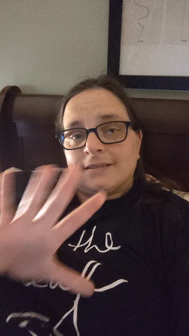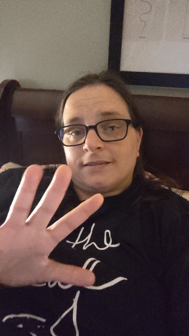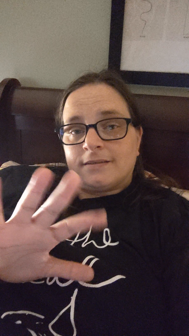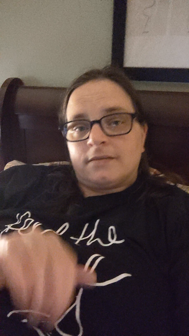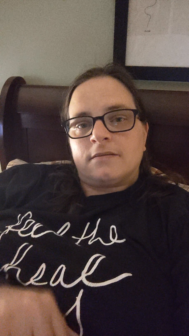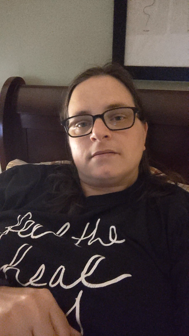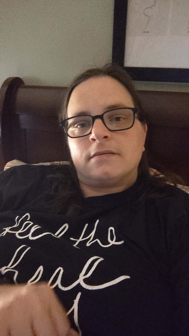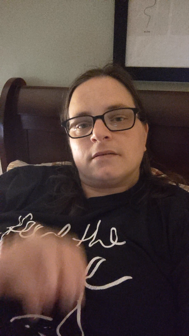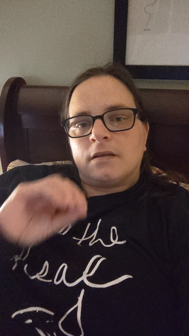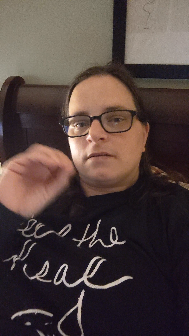none